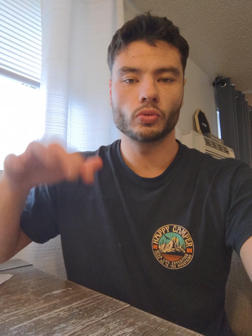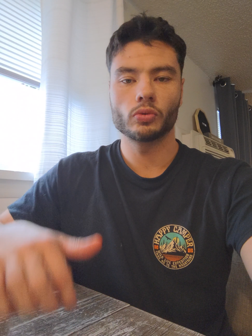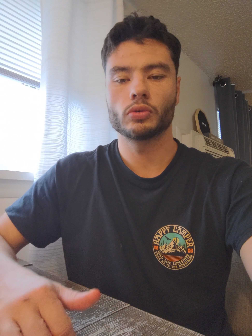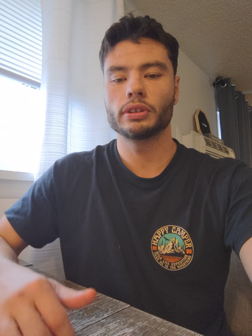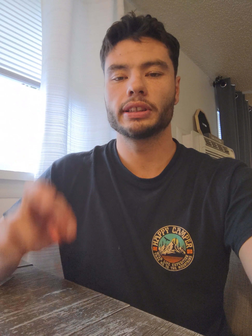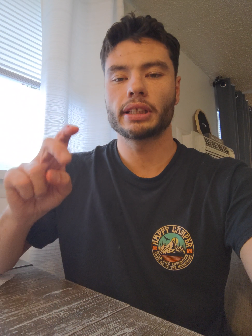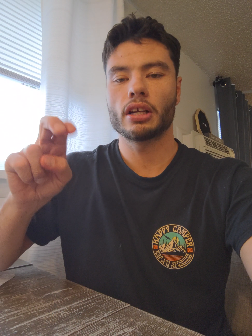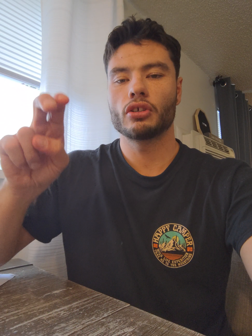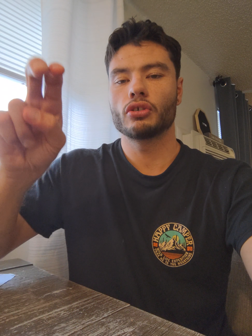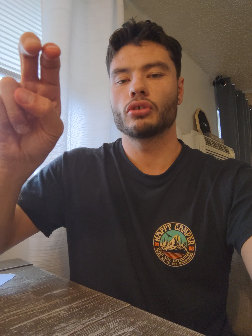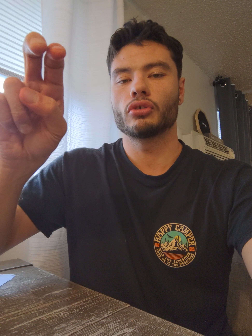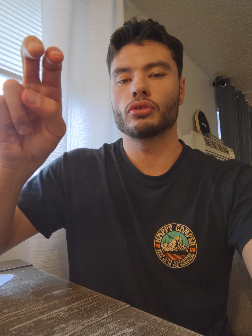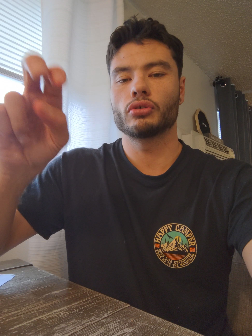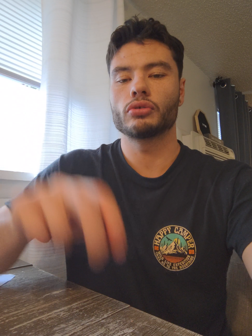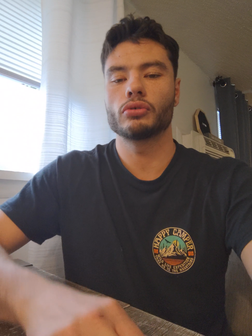stairs